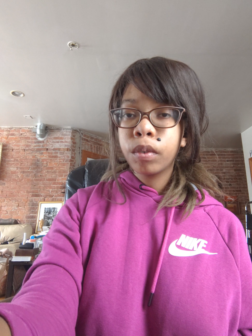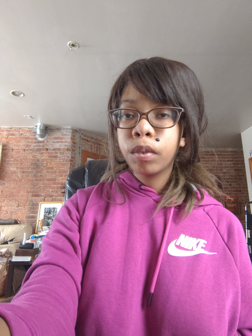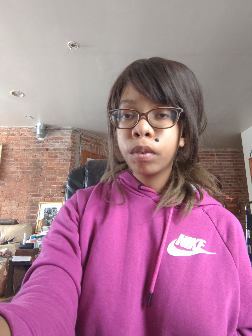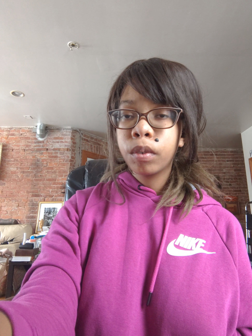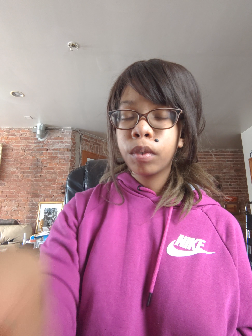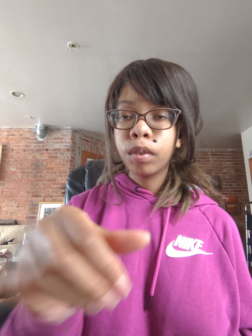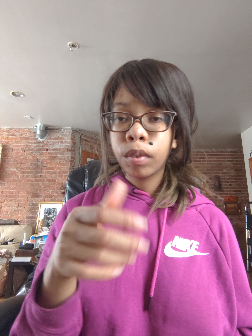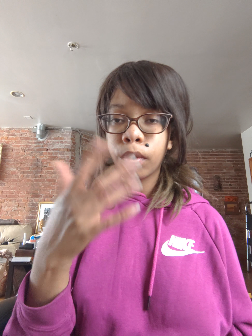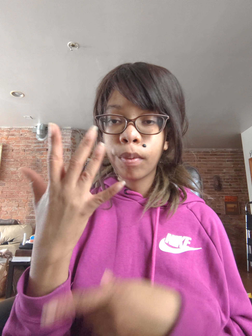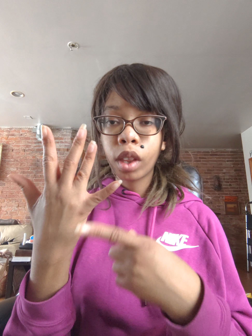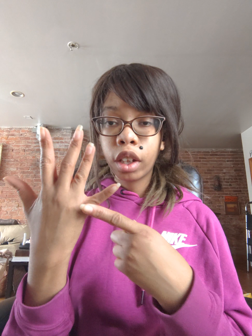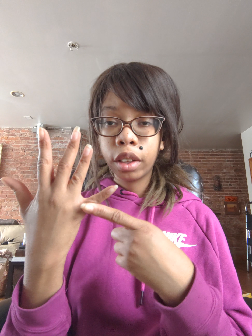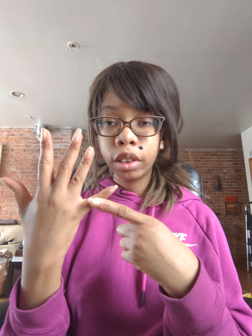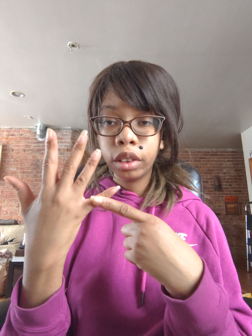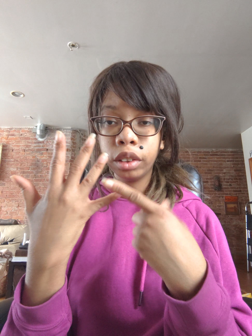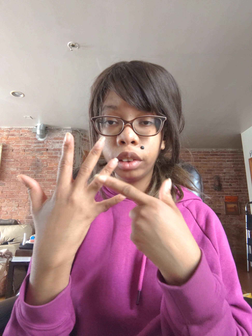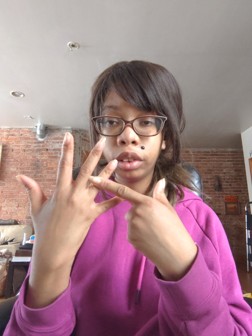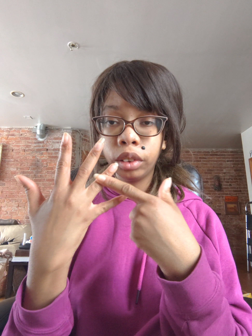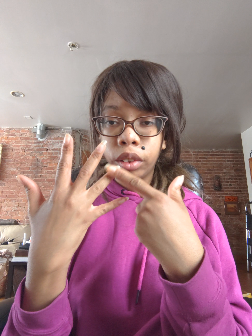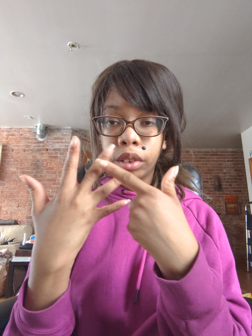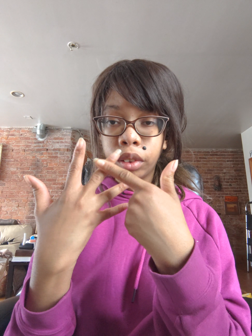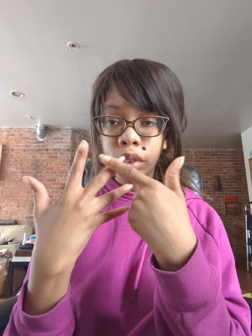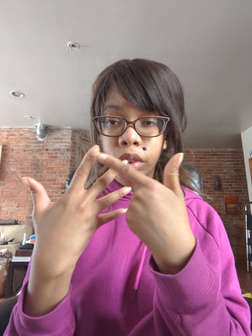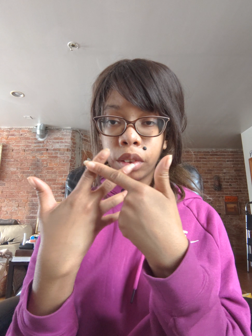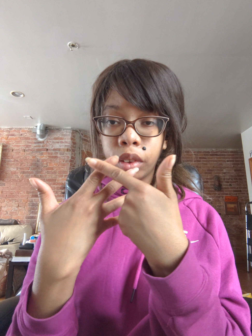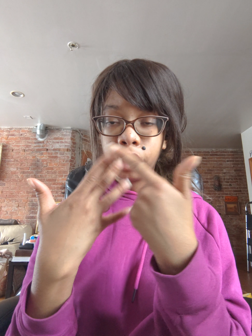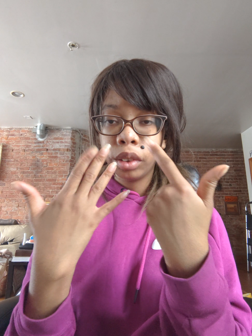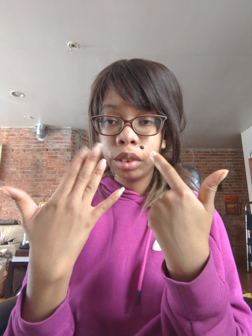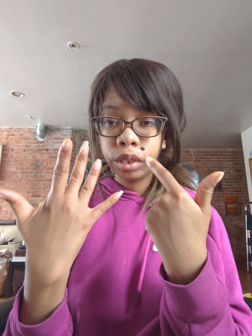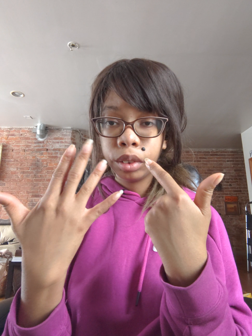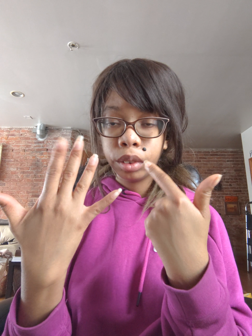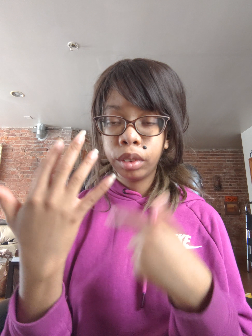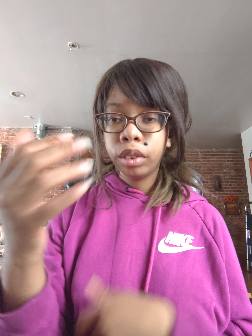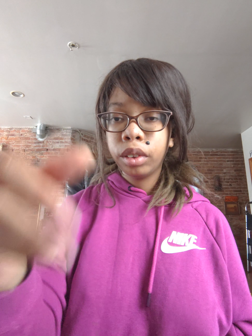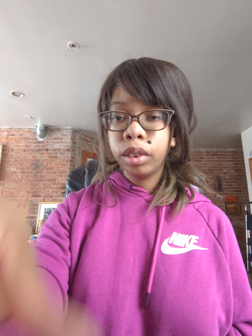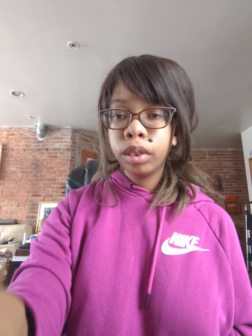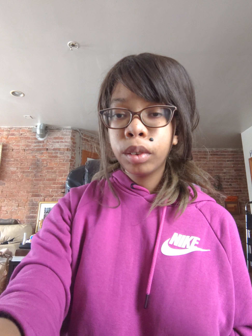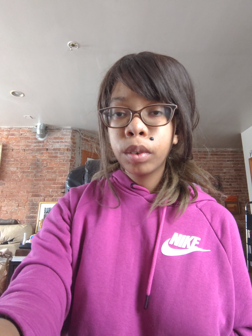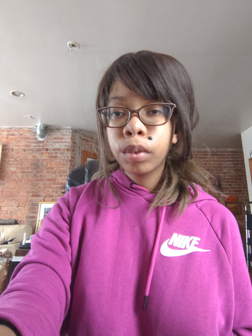finger